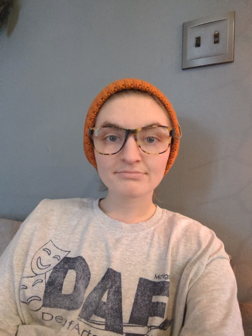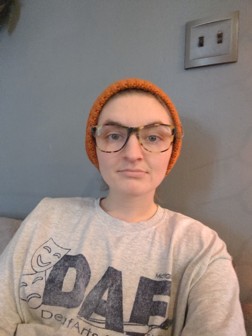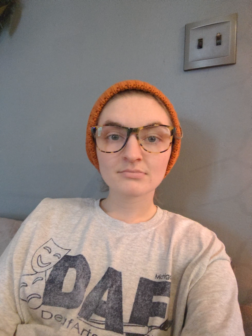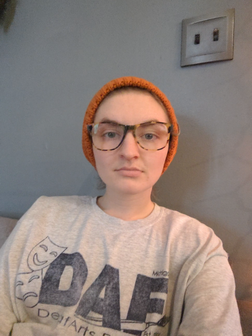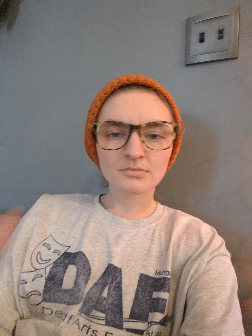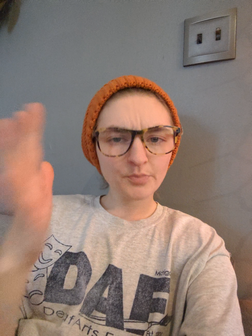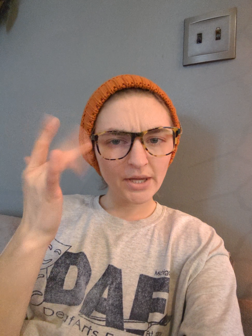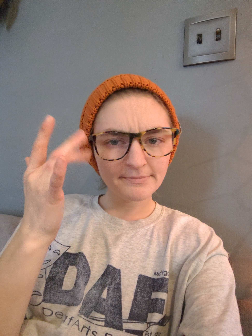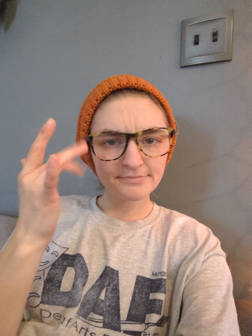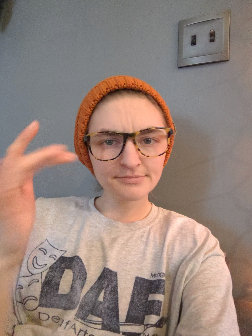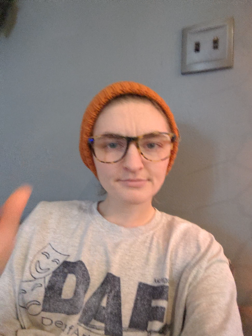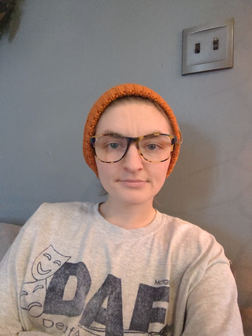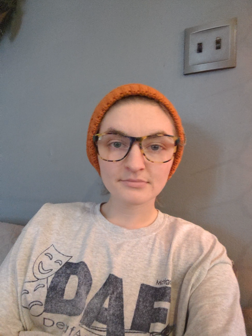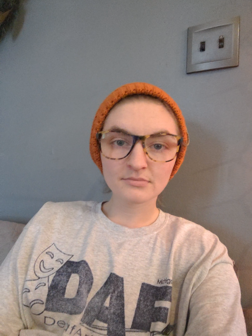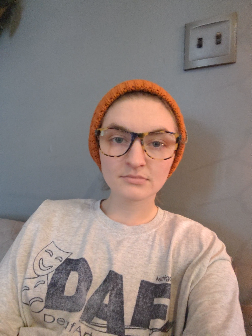why